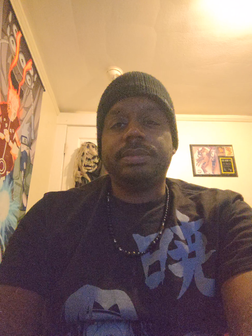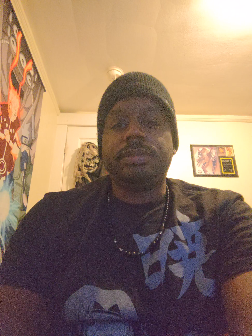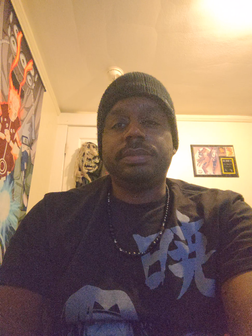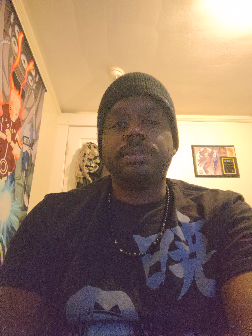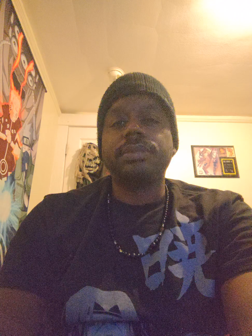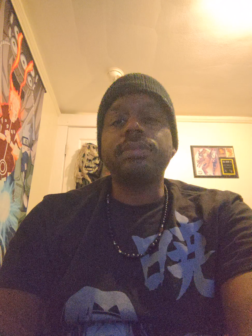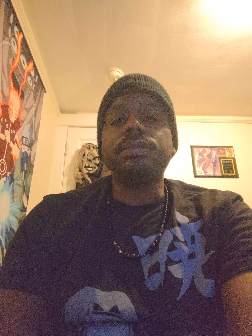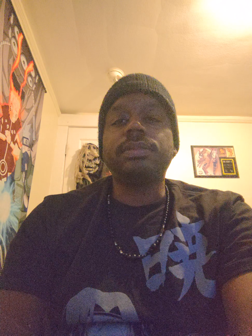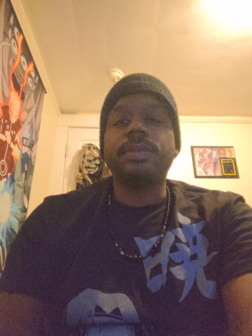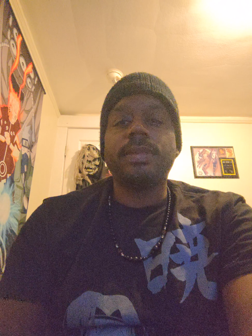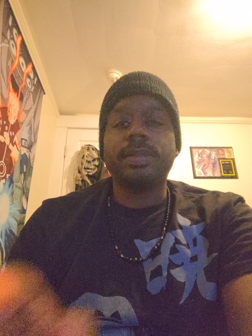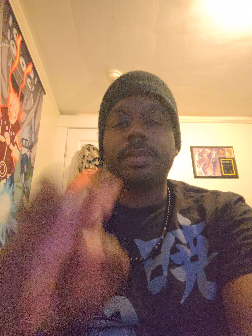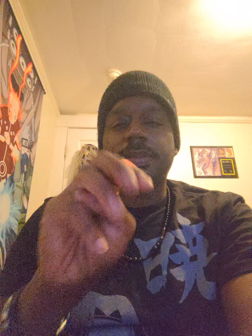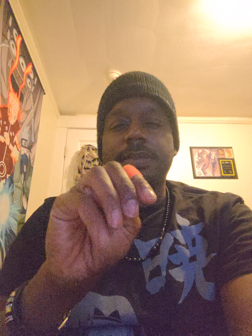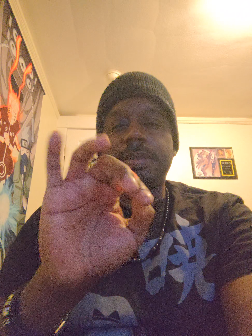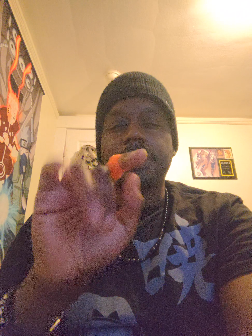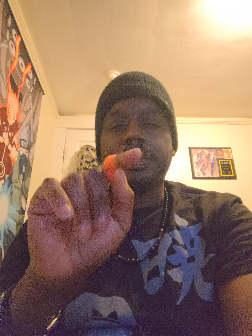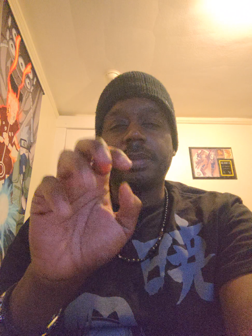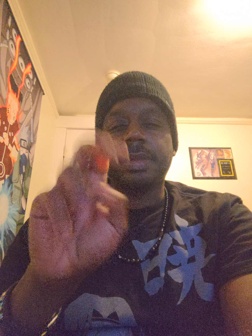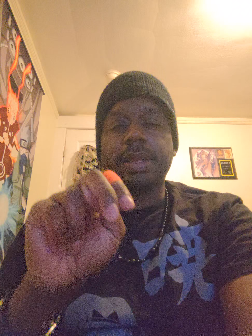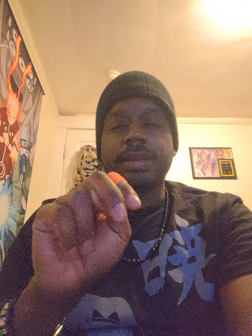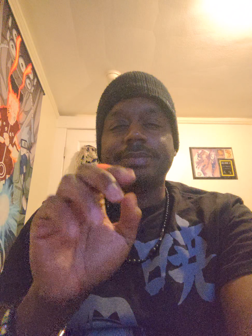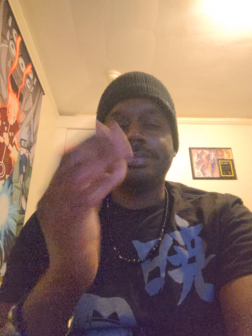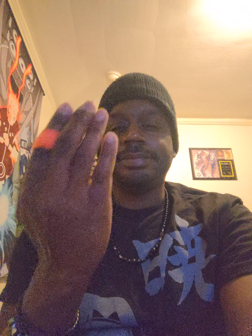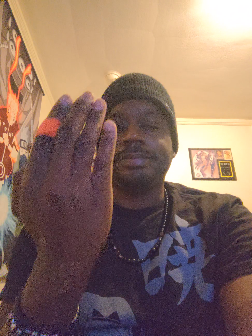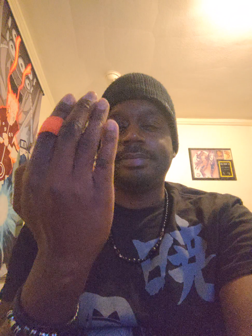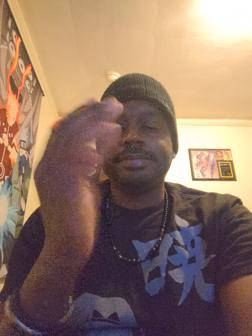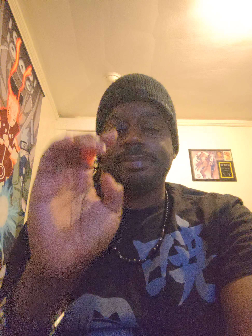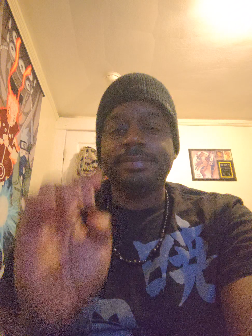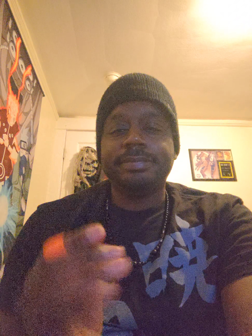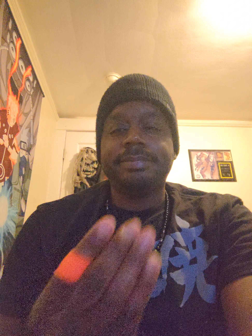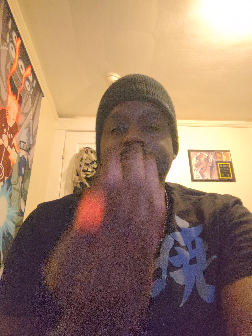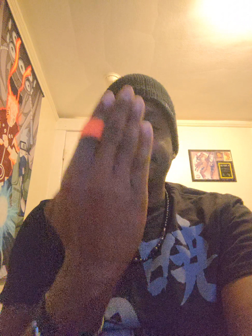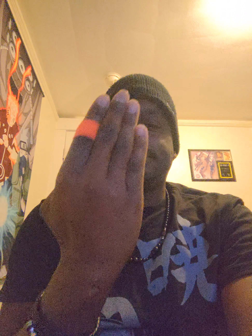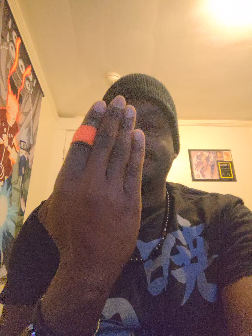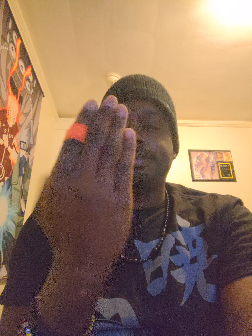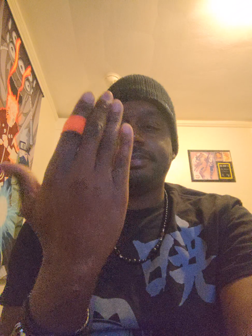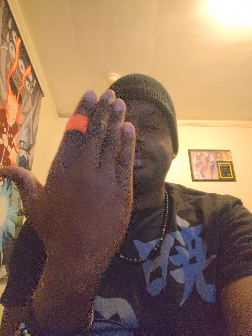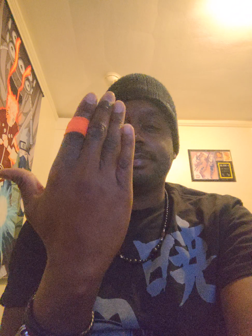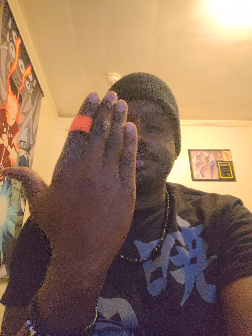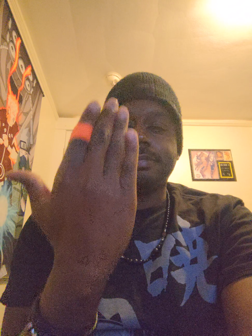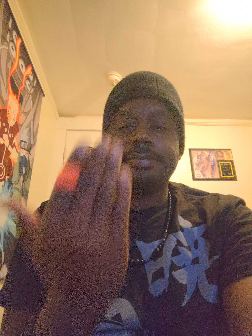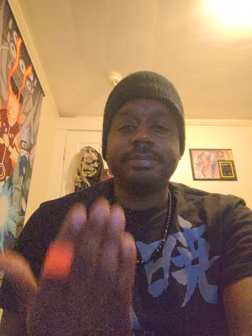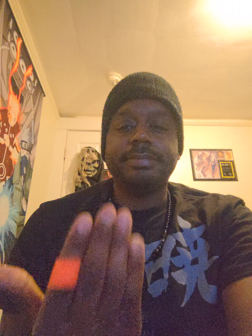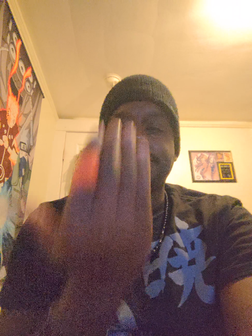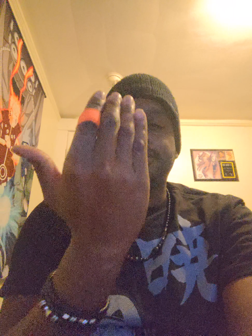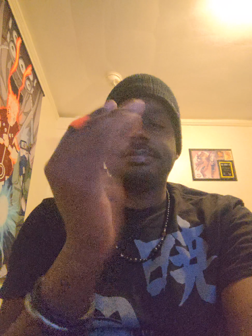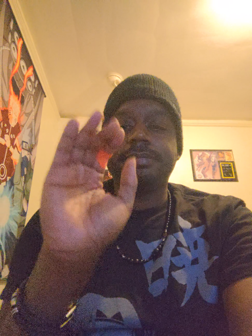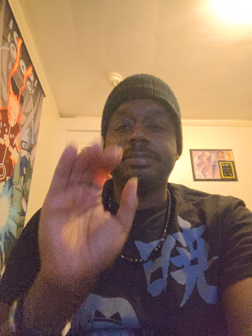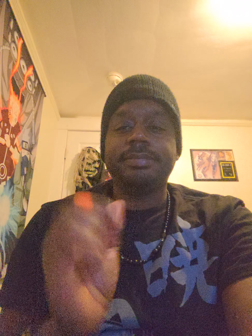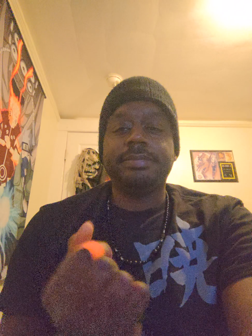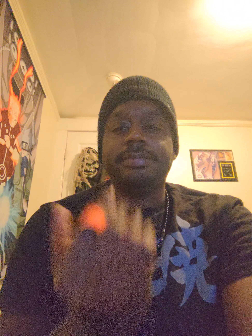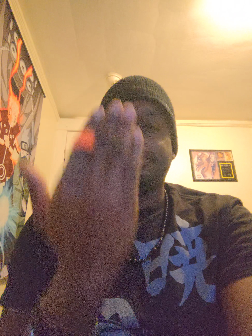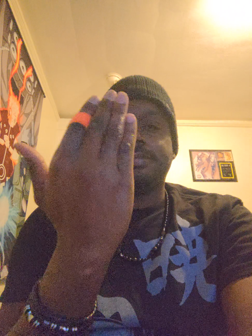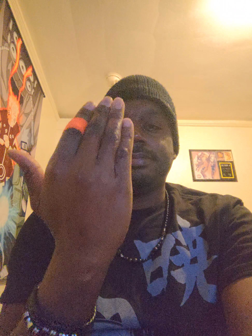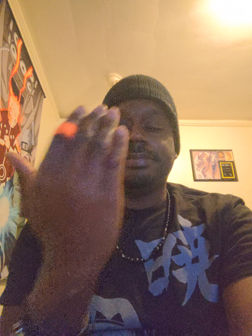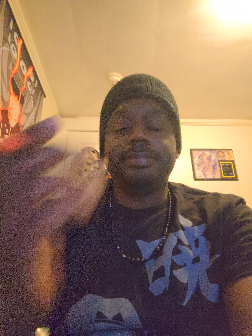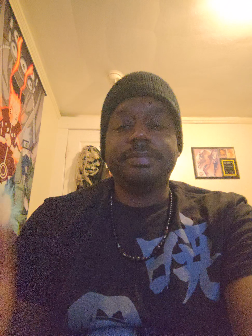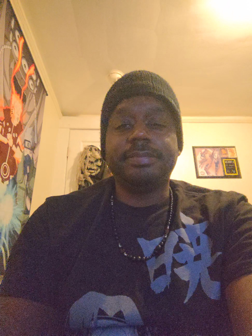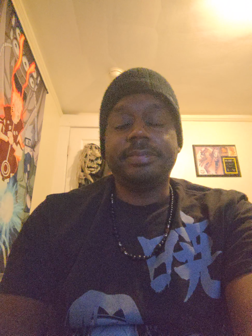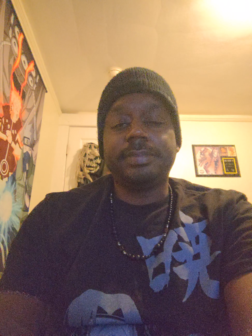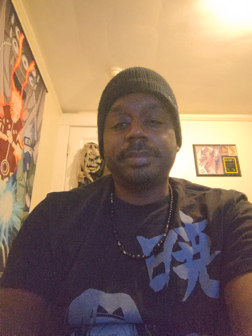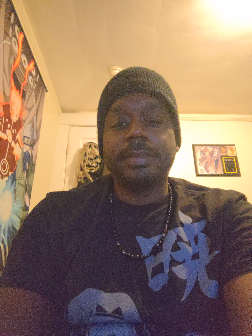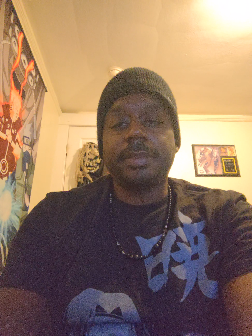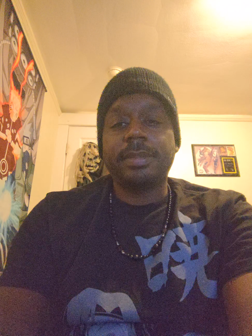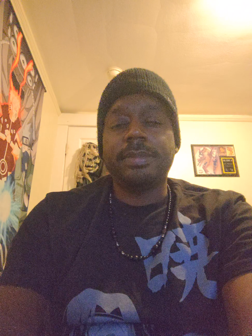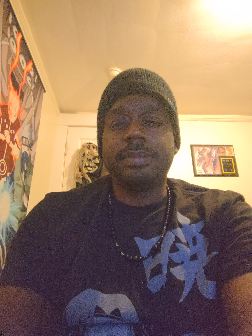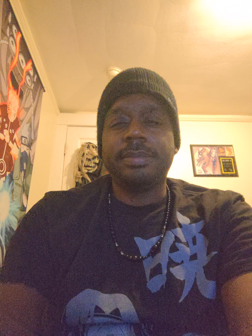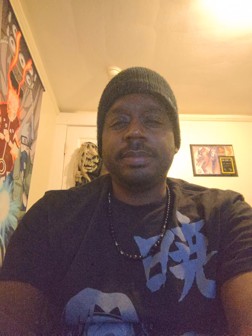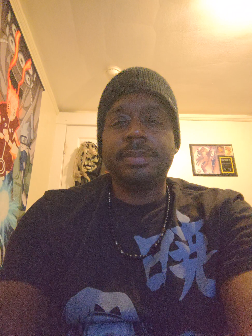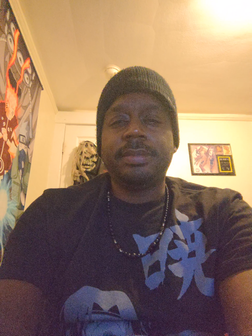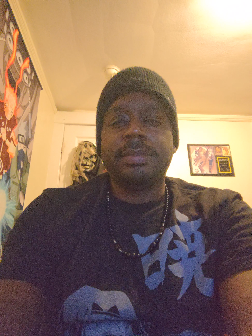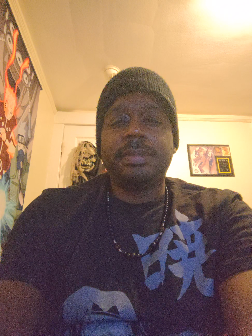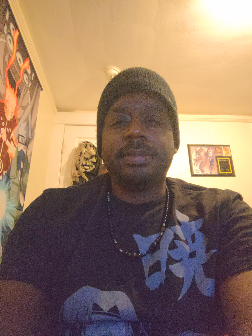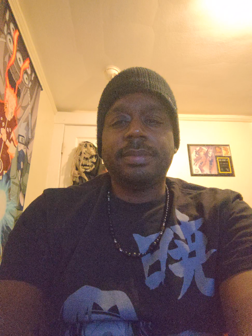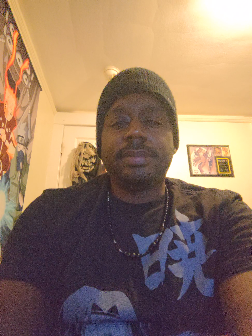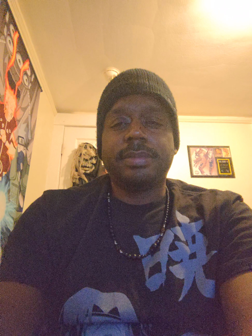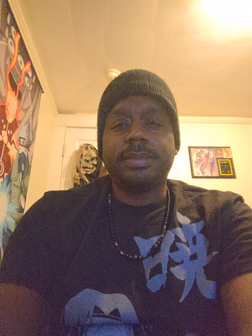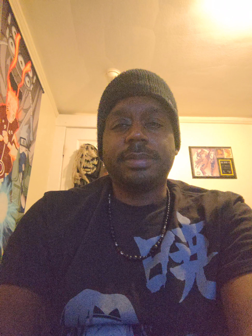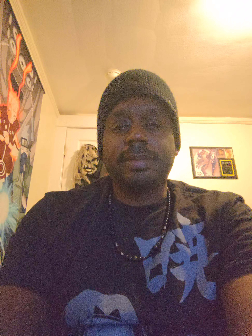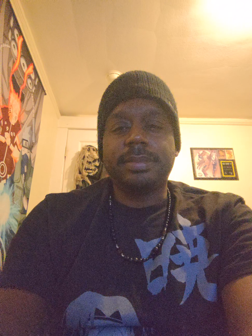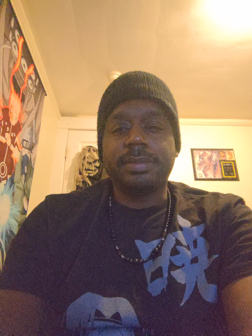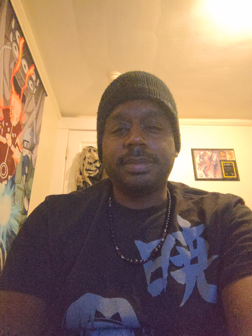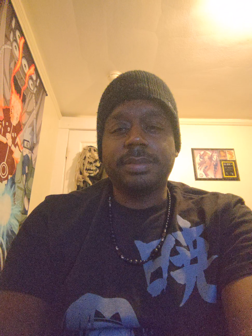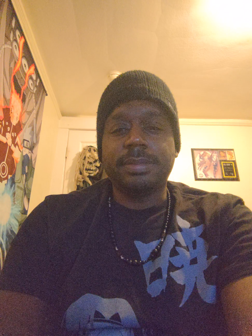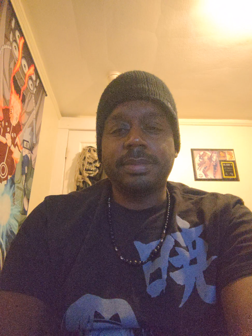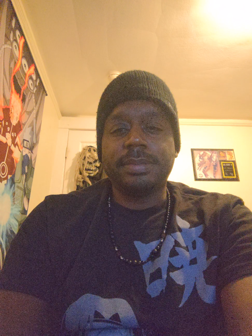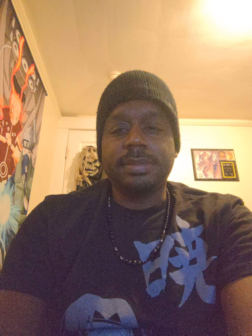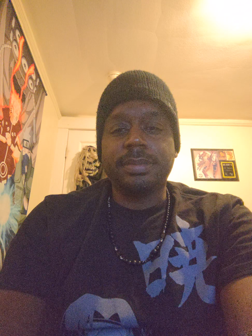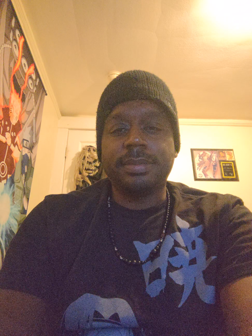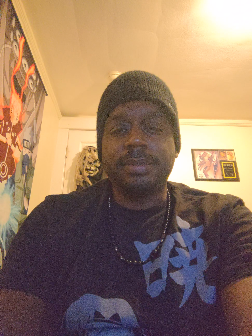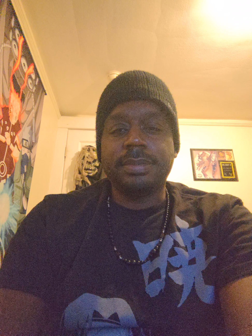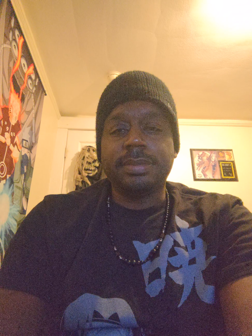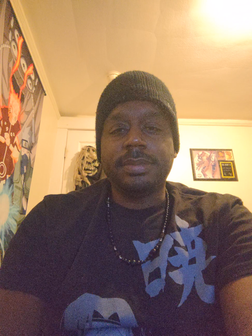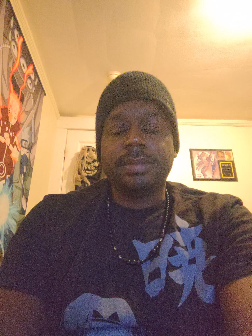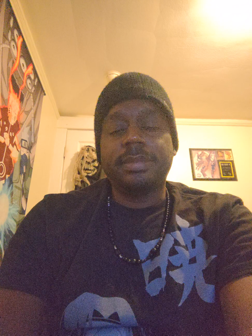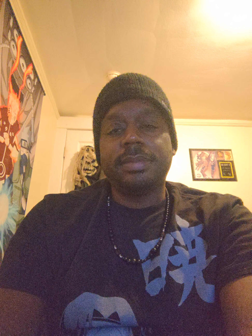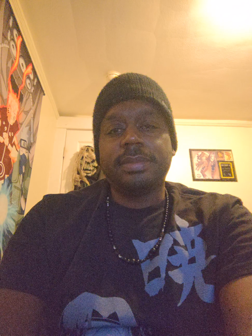mitten